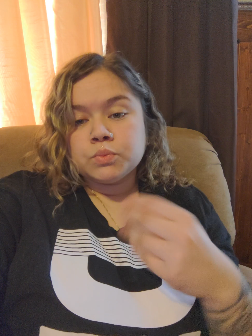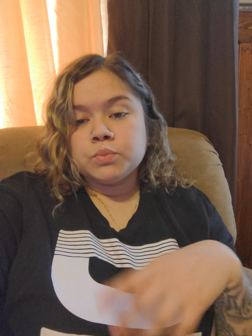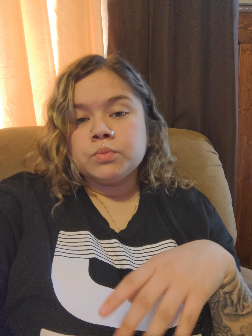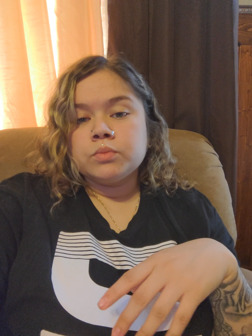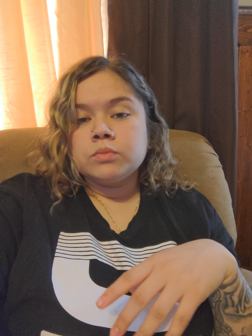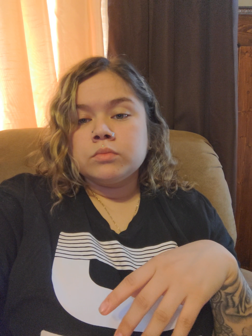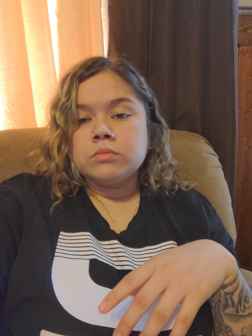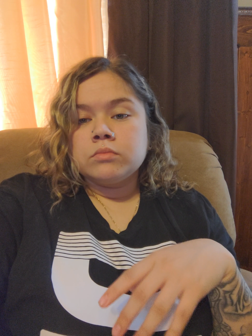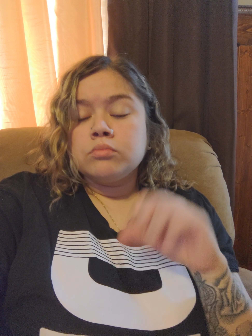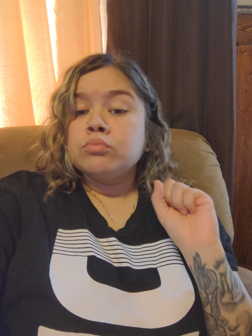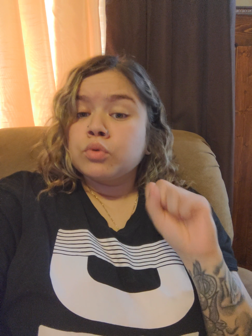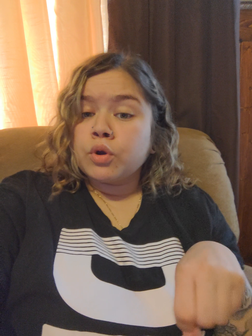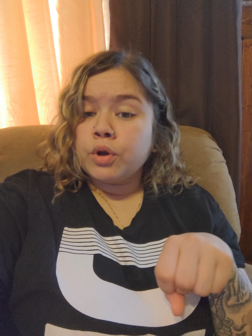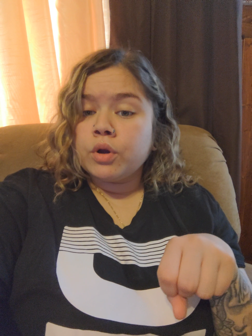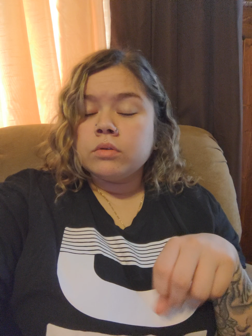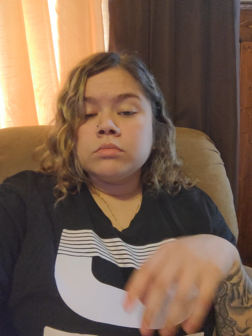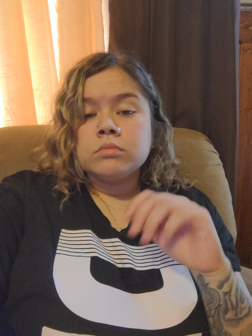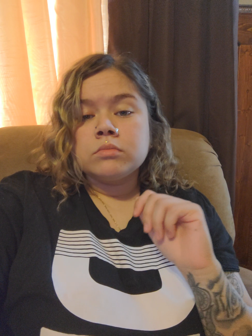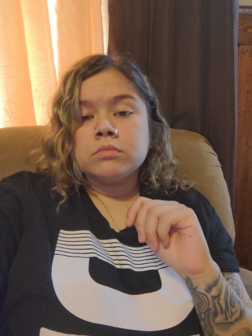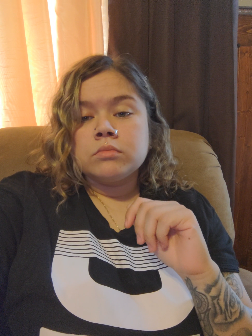could